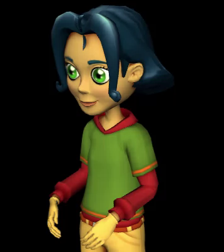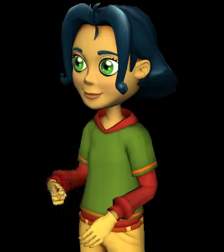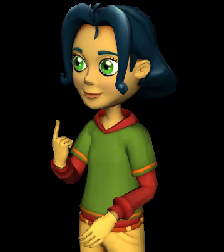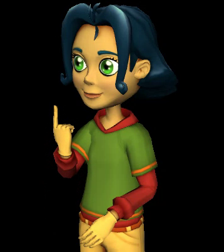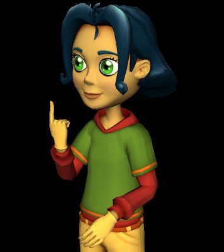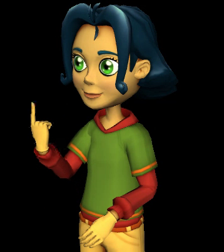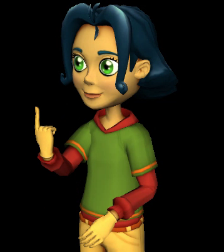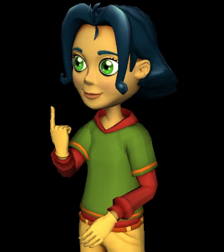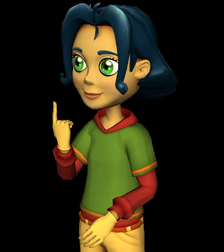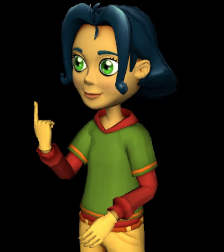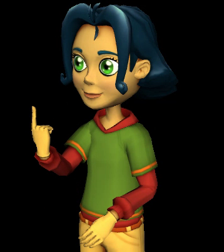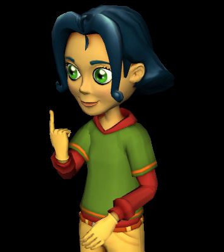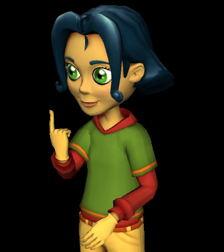دائما